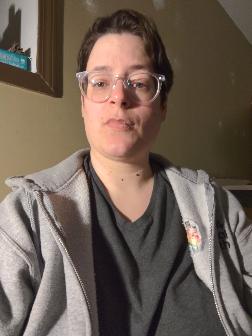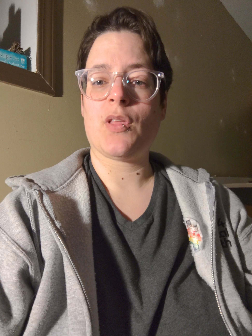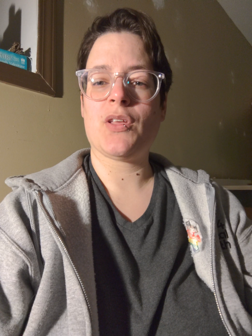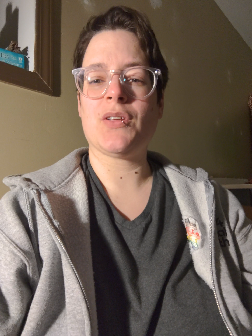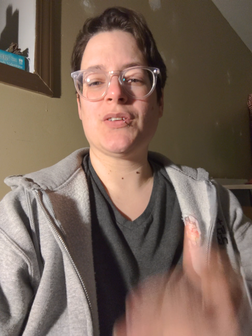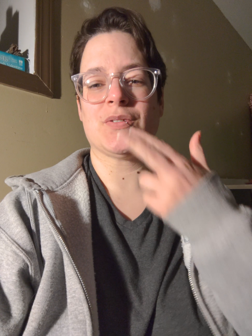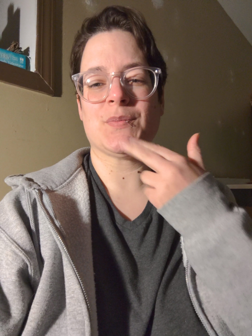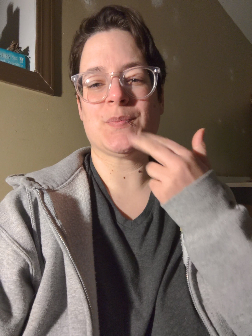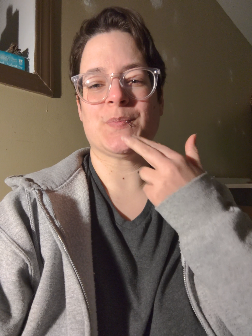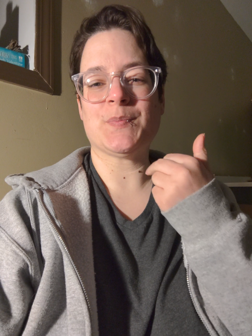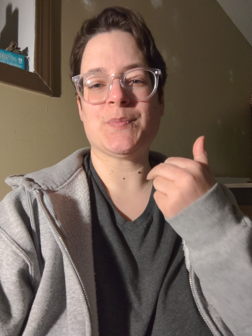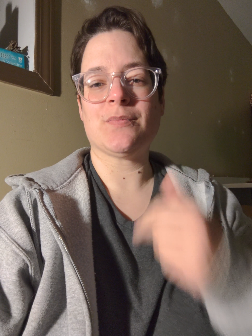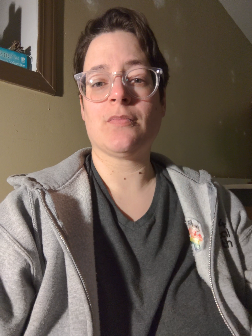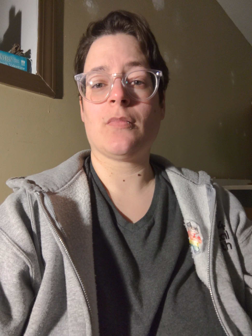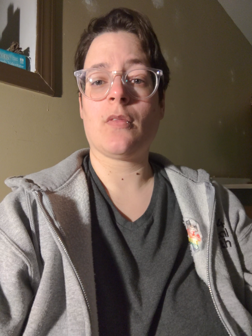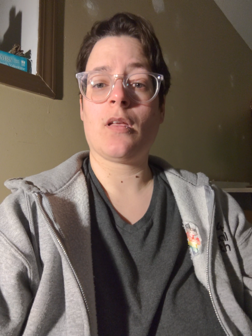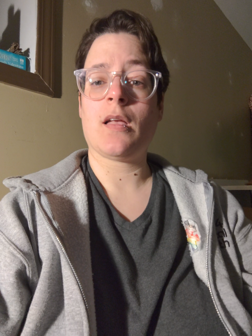cute